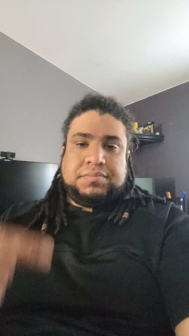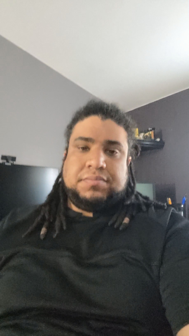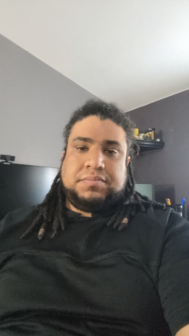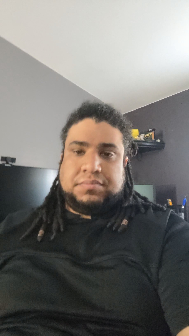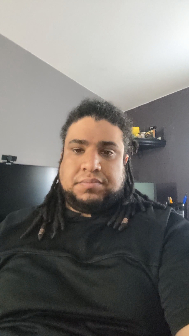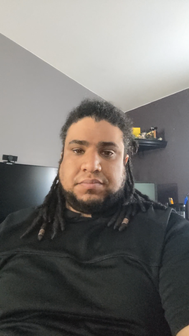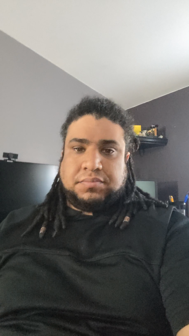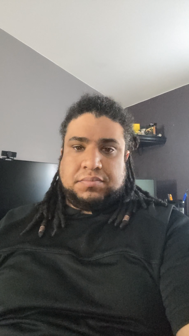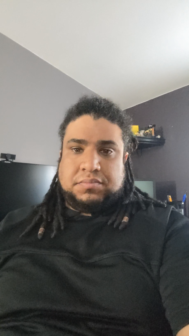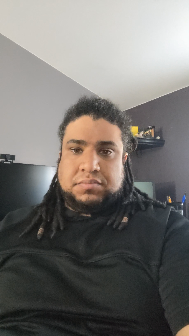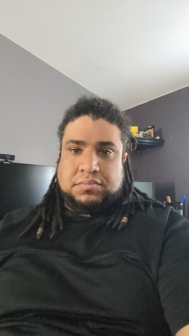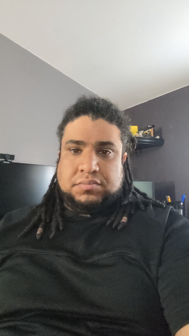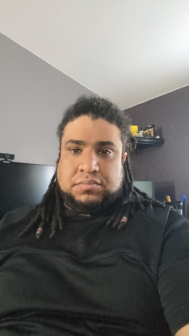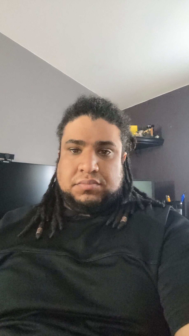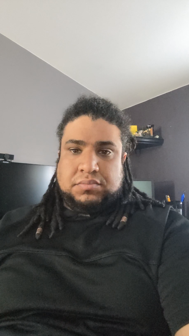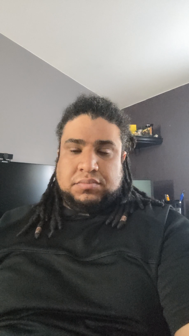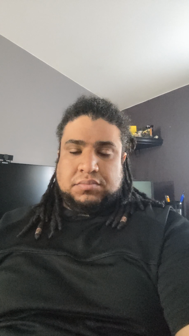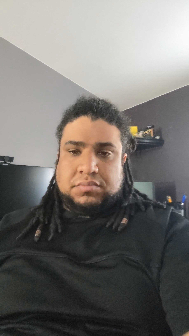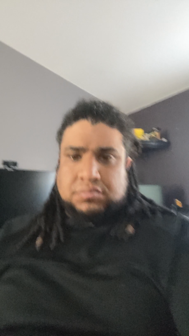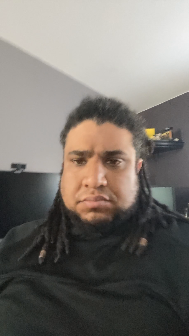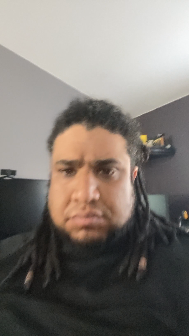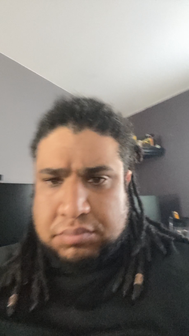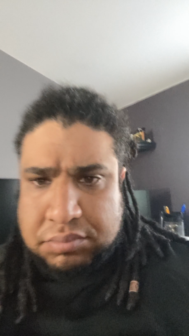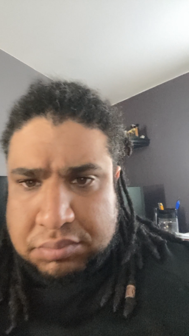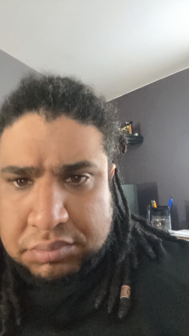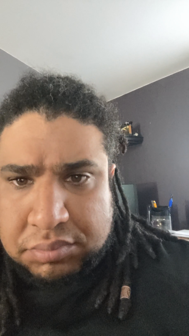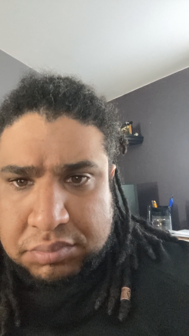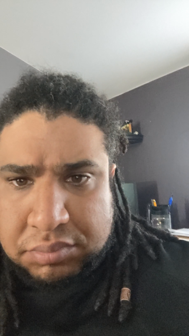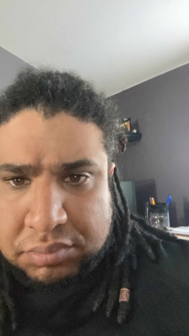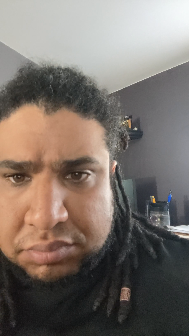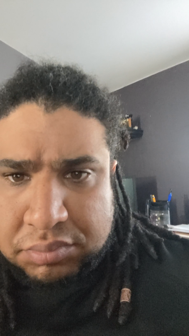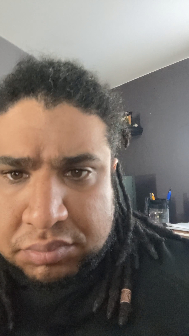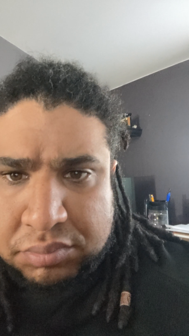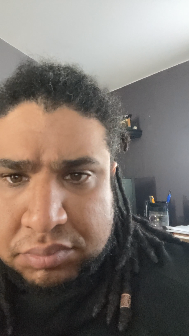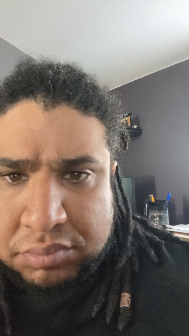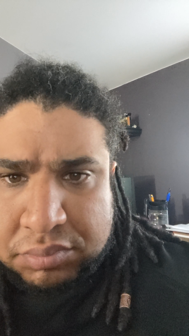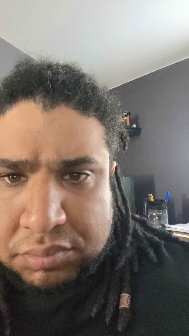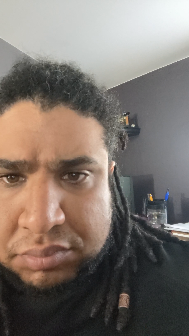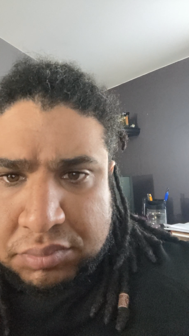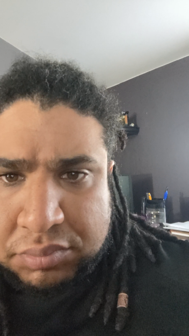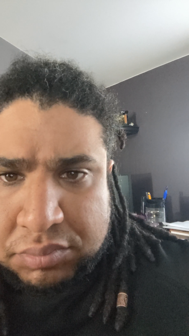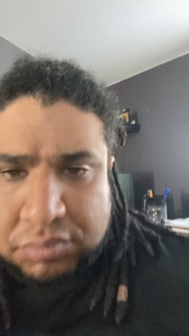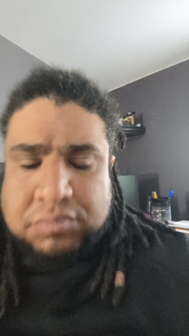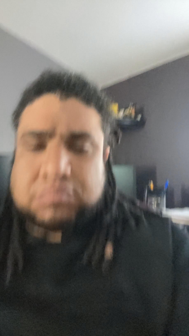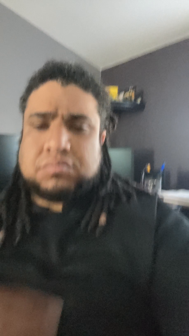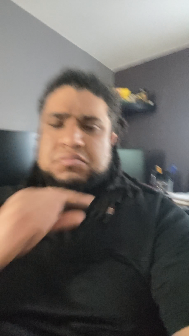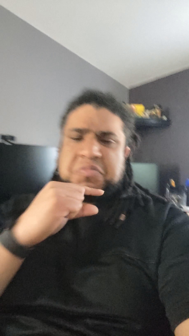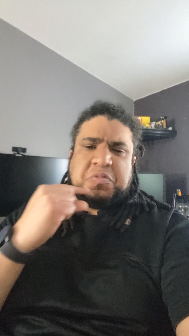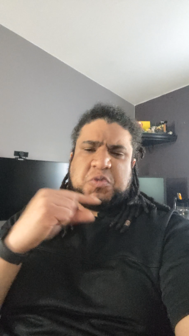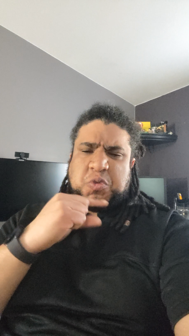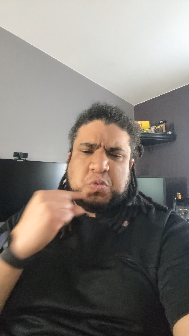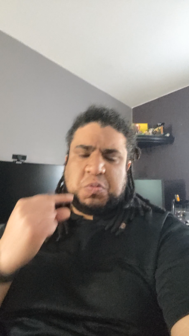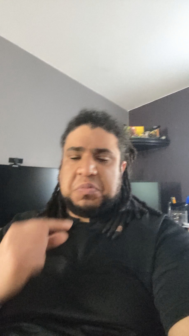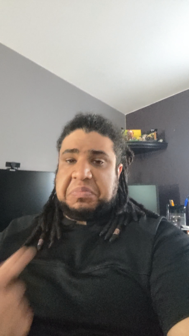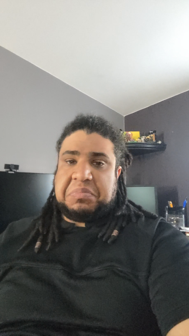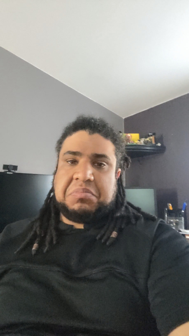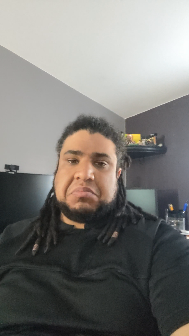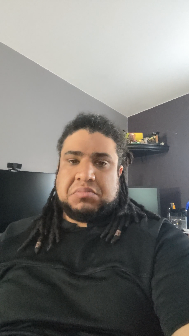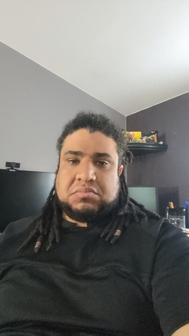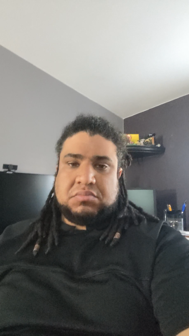glue